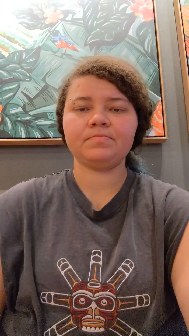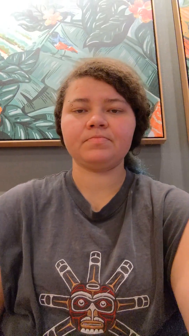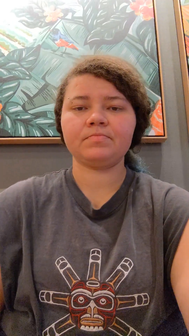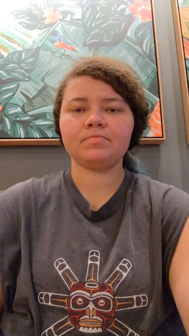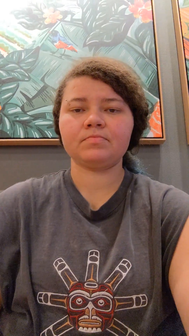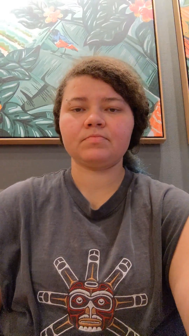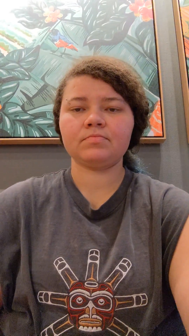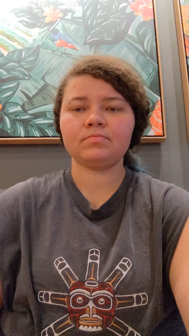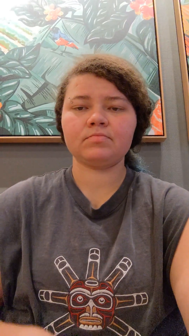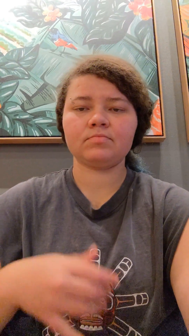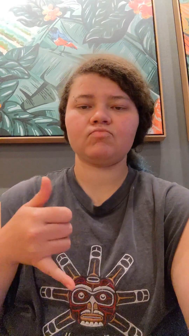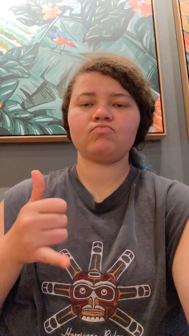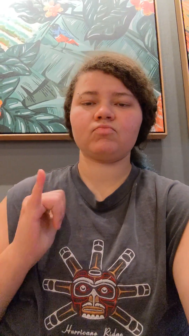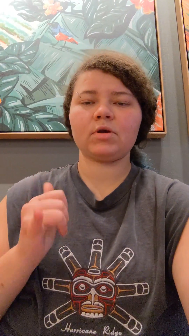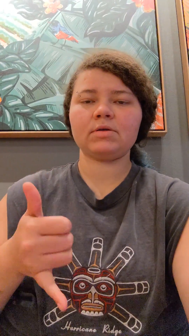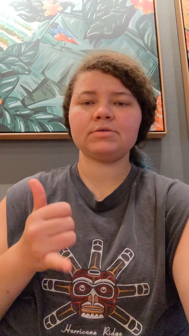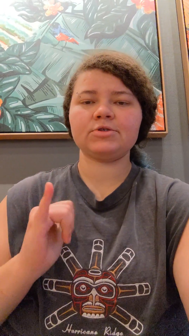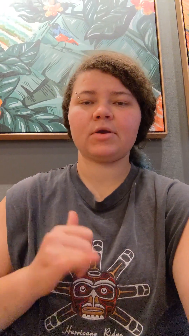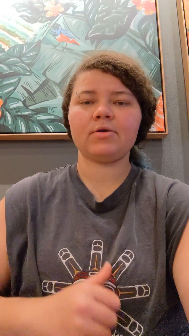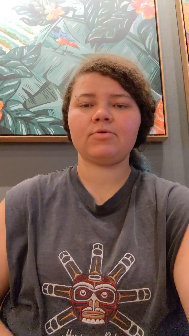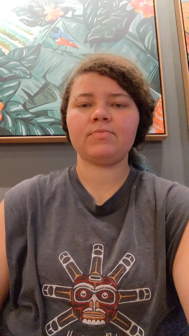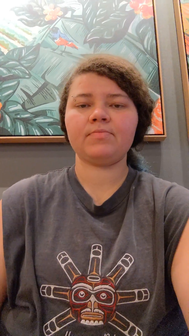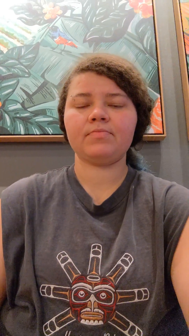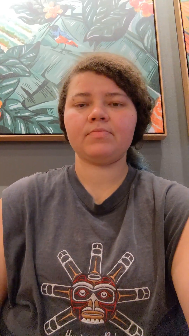rocking chair